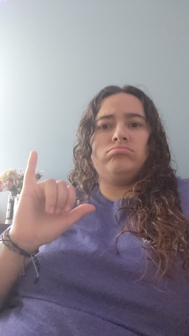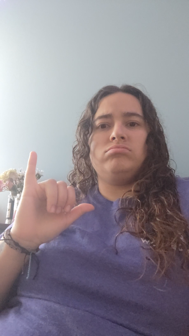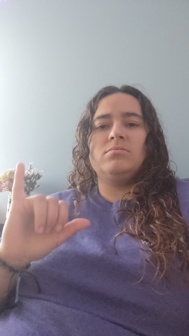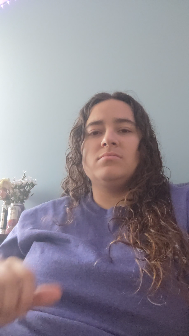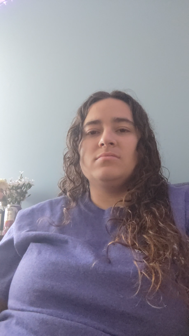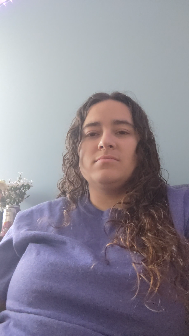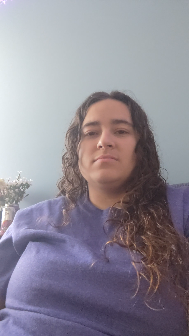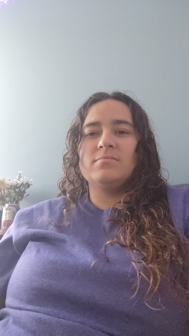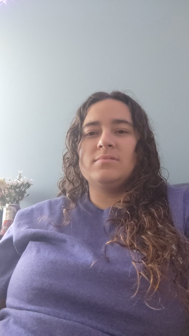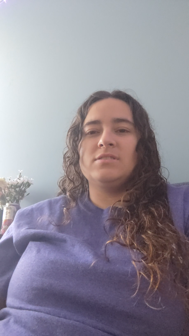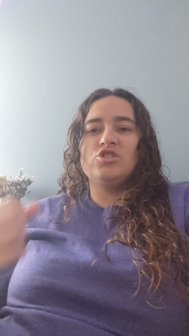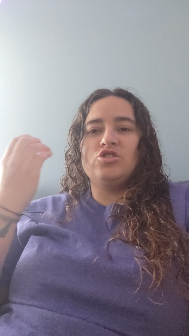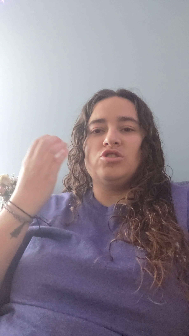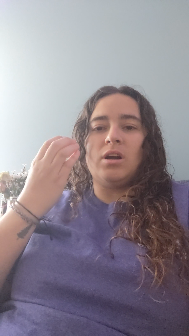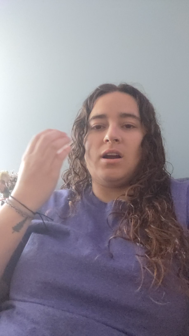shake